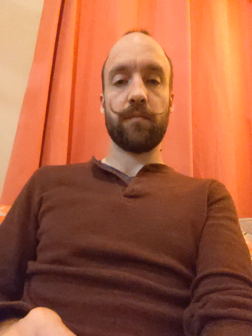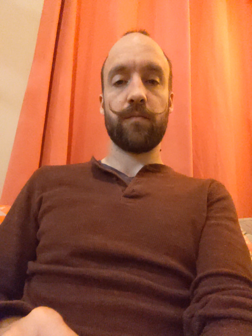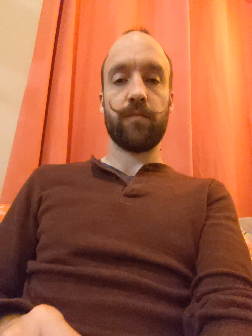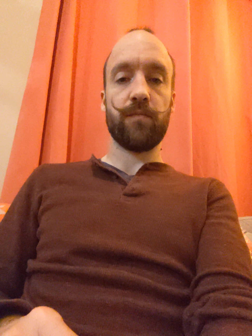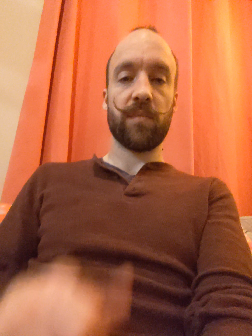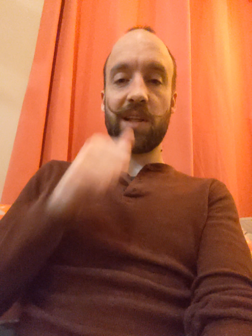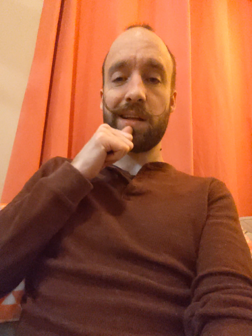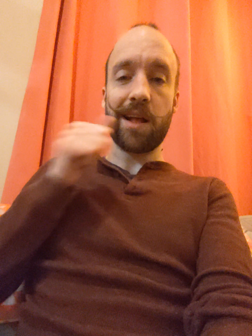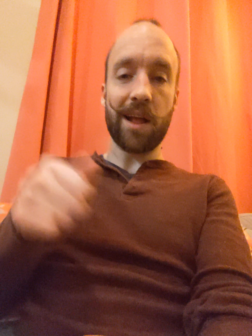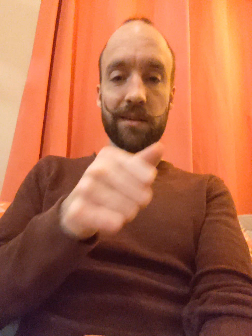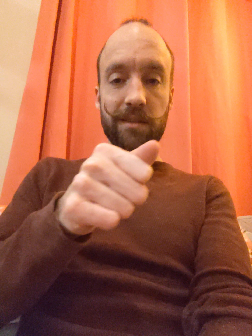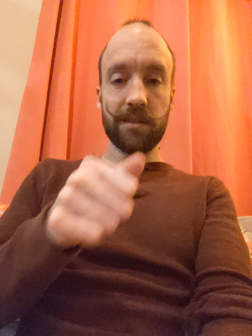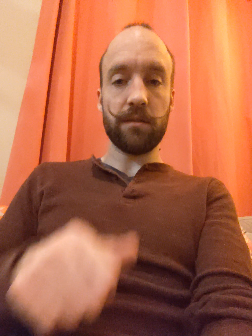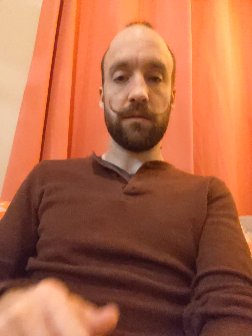hide